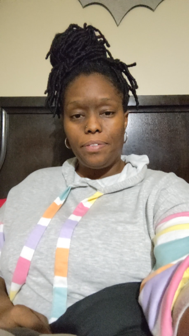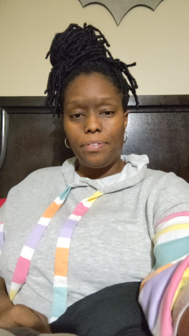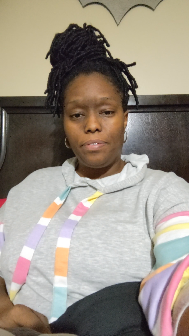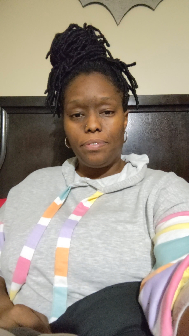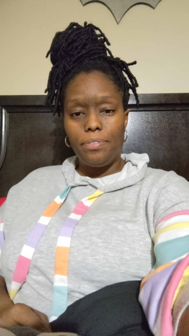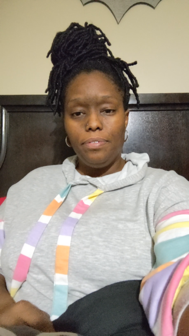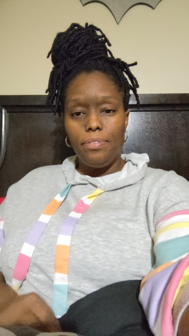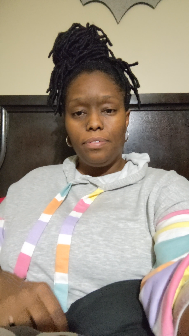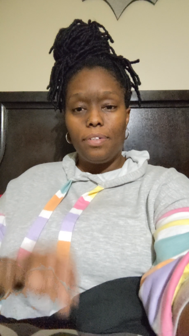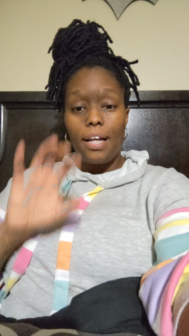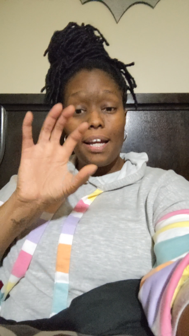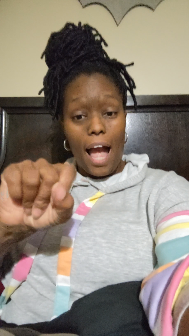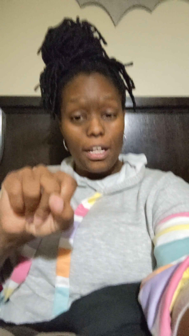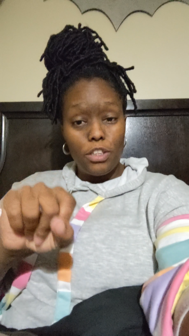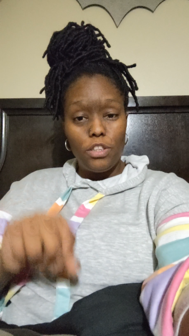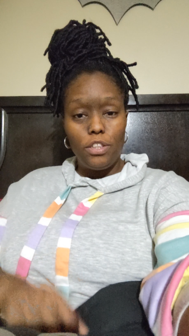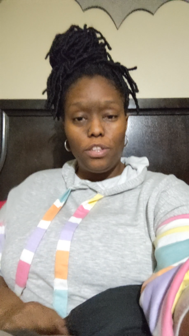catch